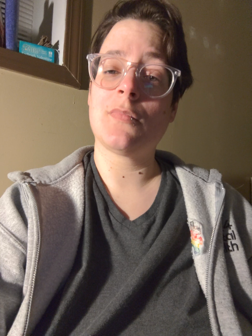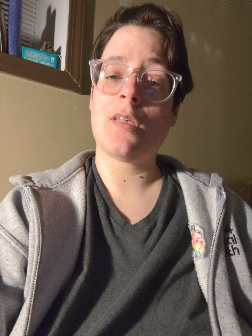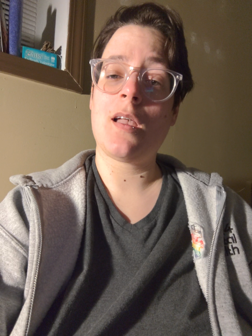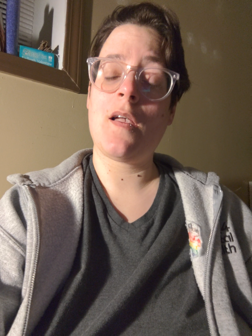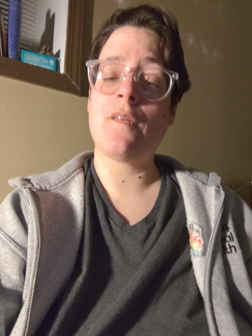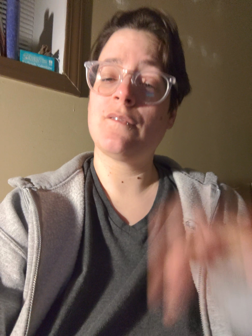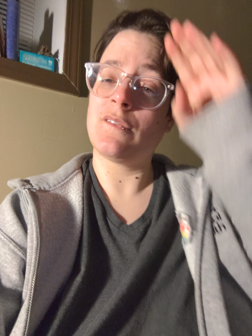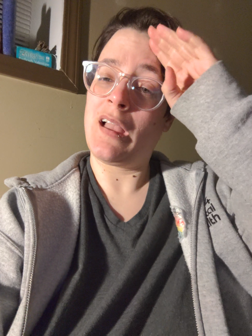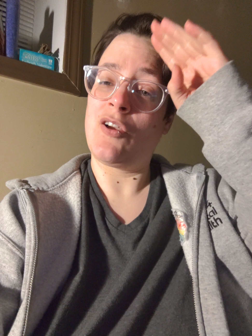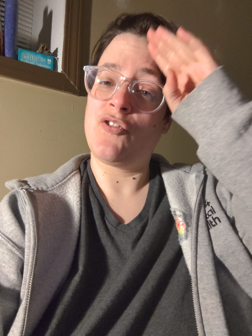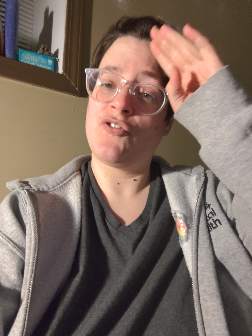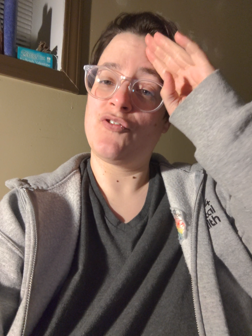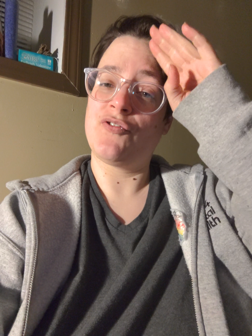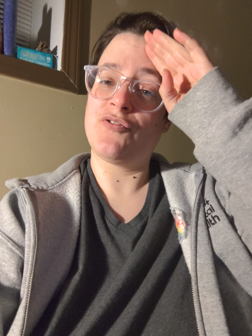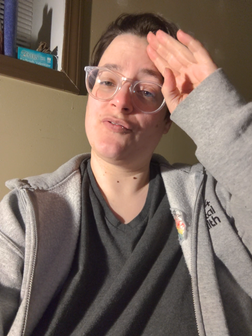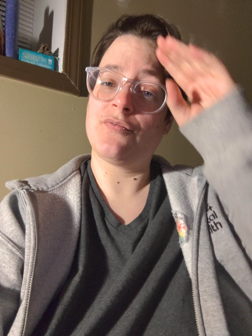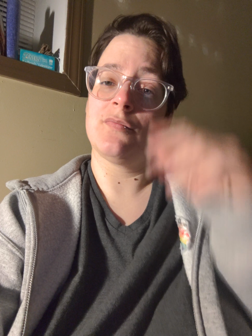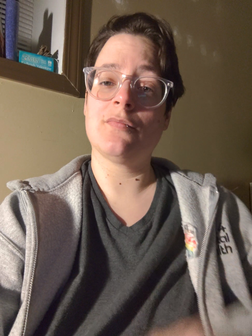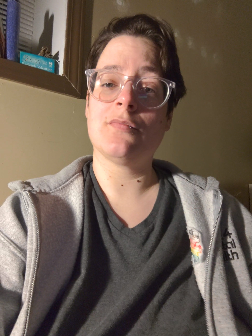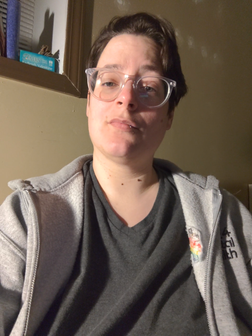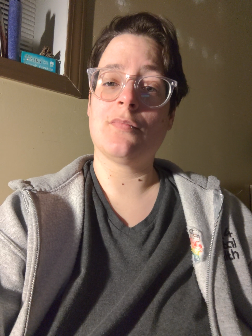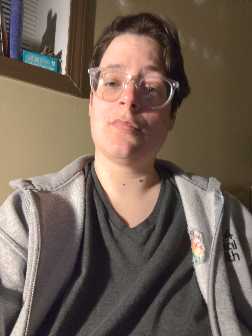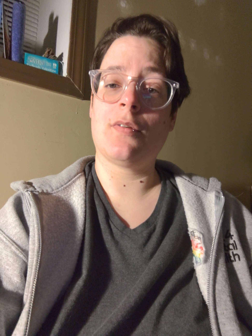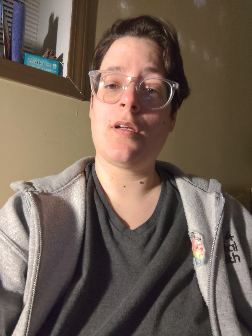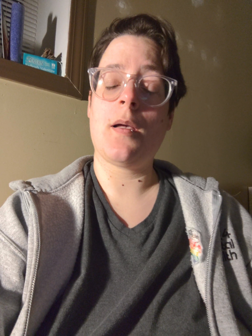fireman